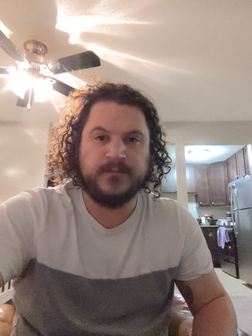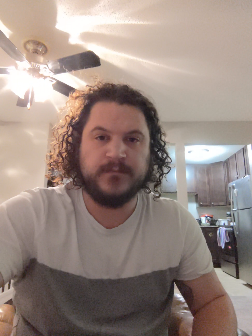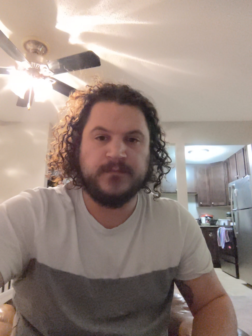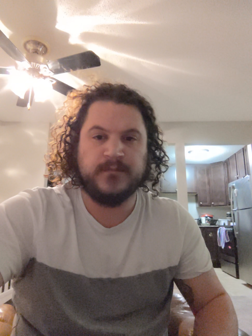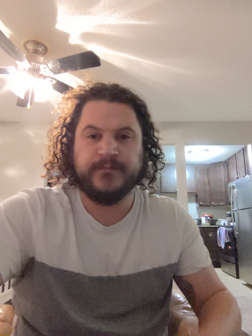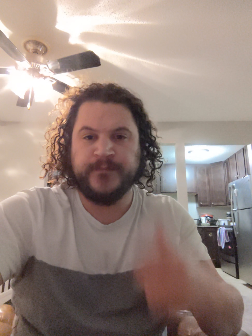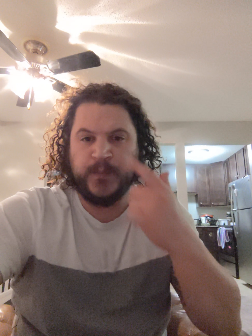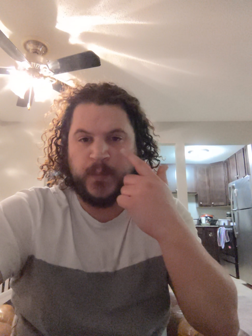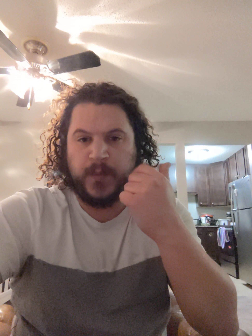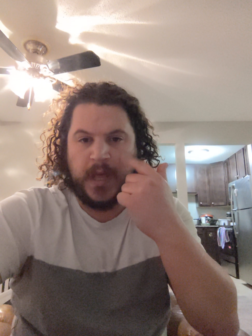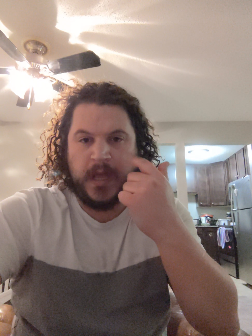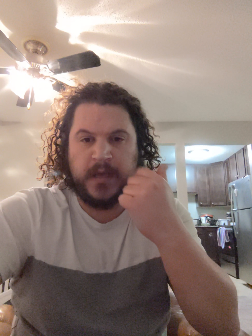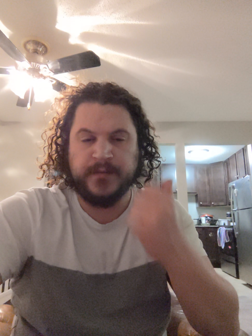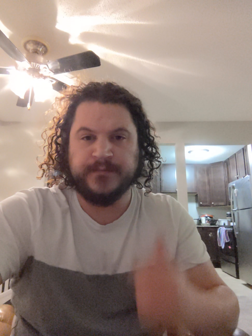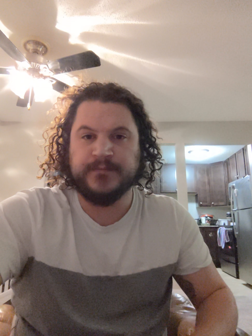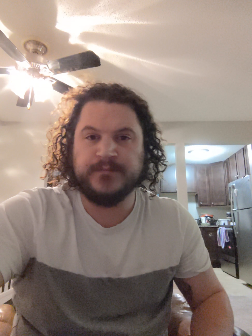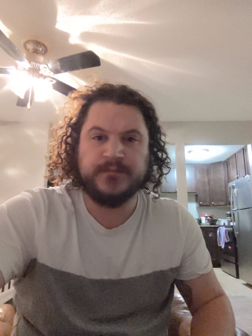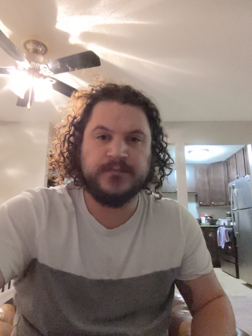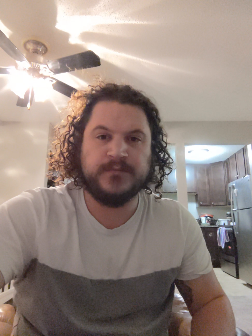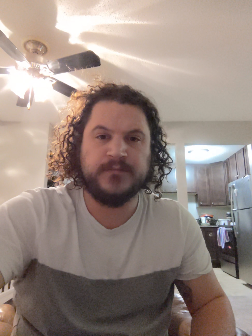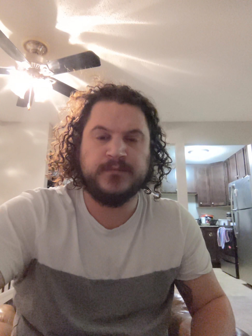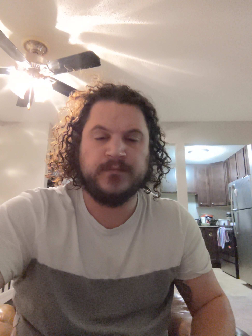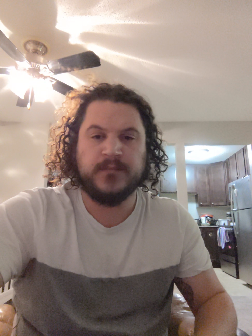cry